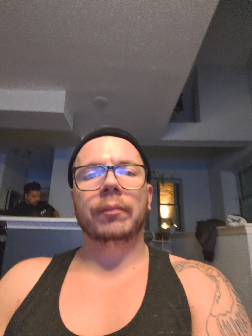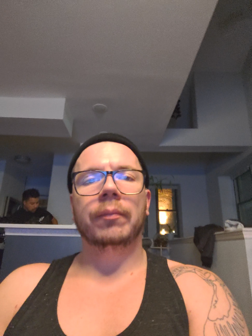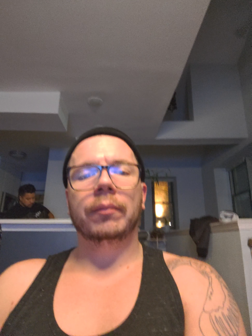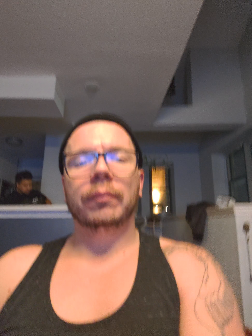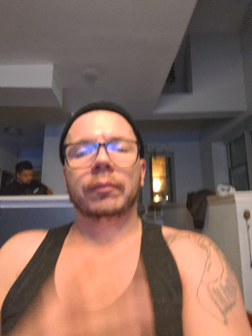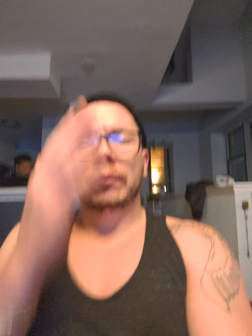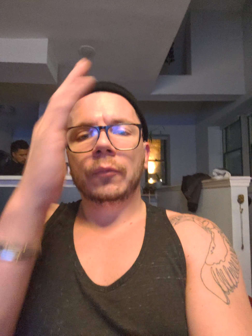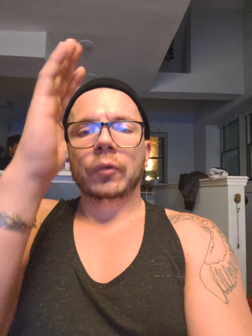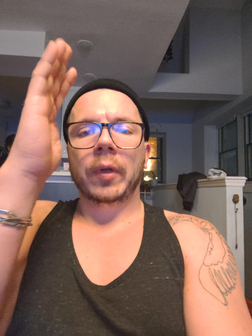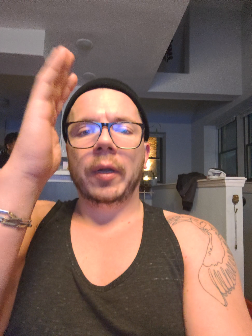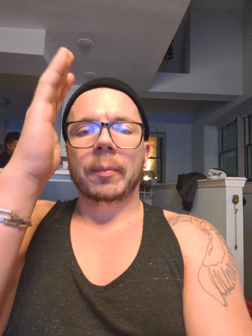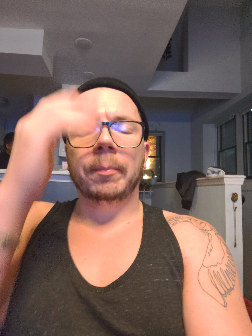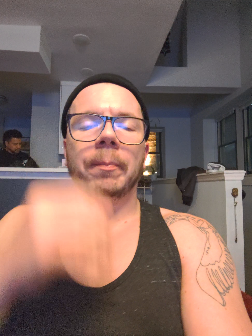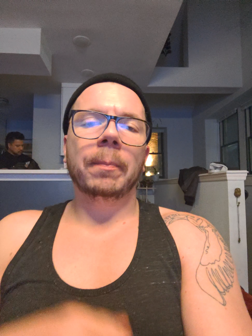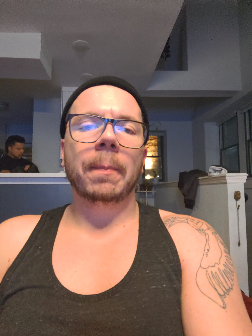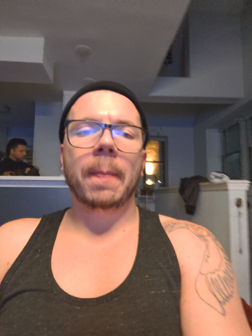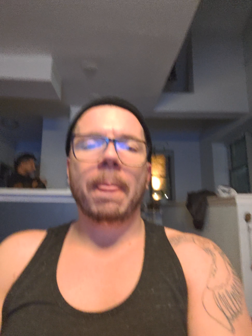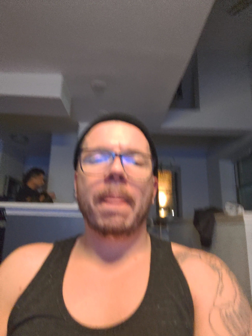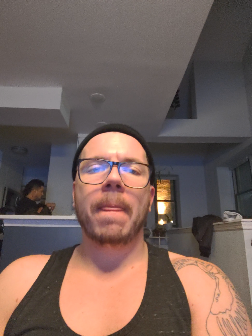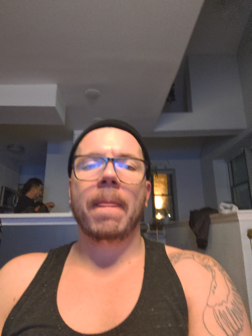tree